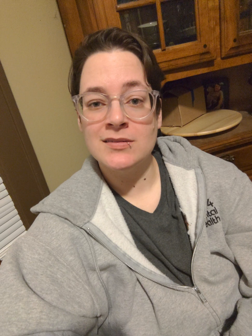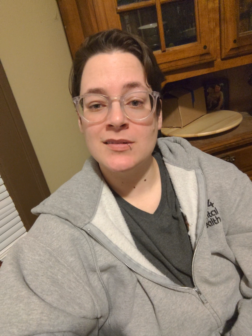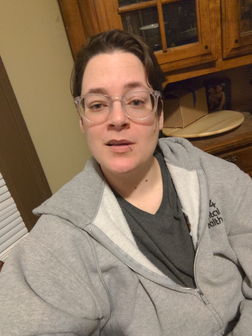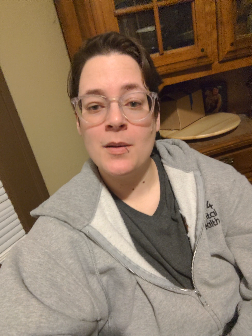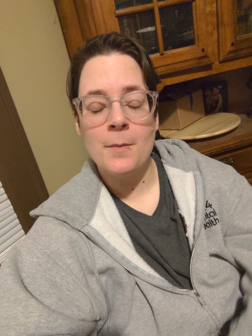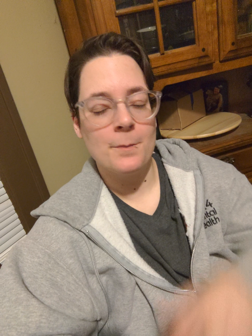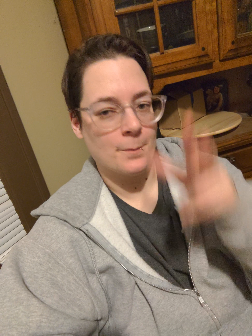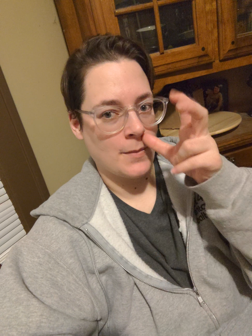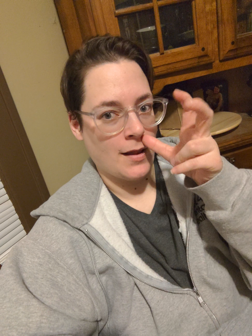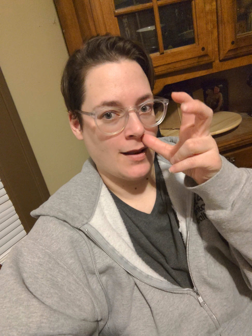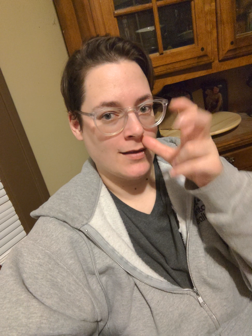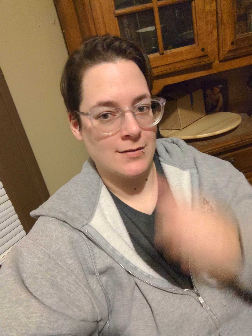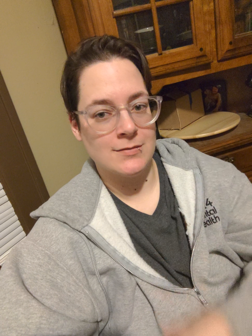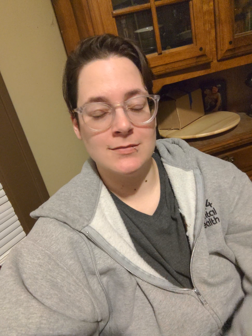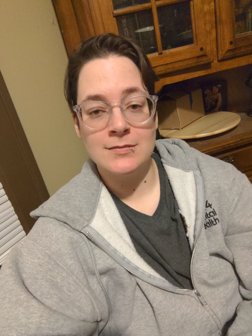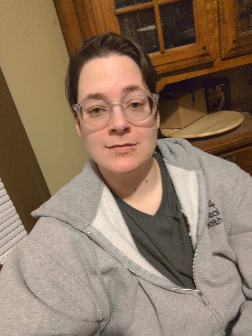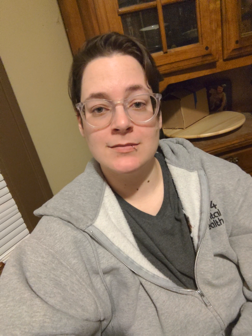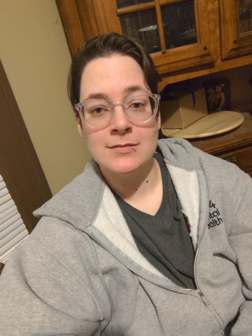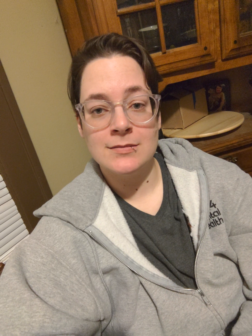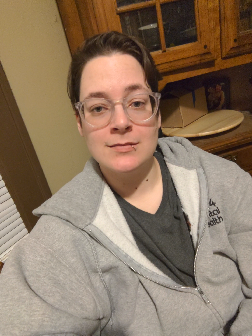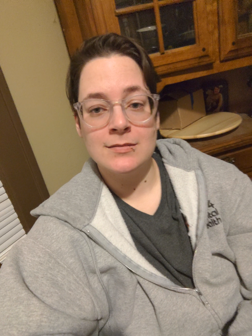bug